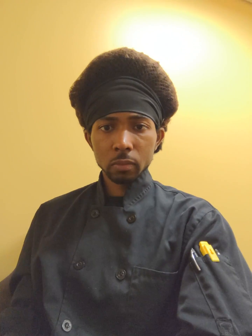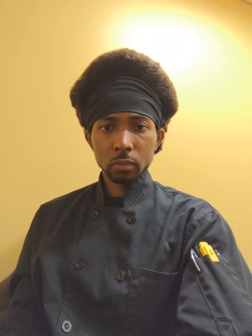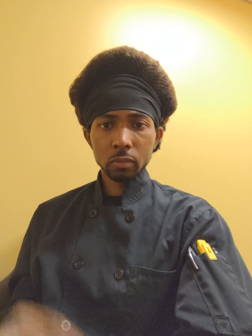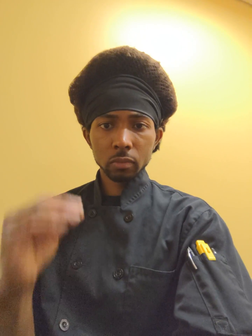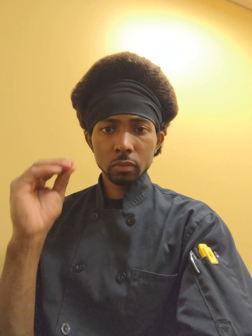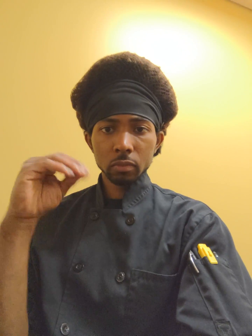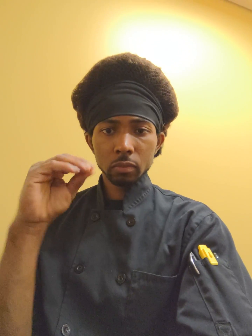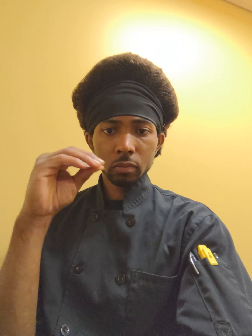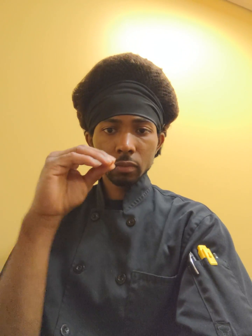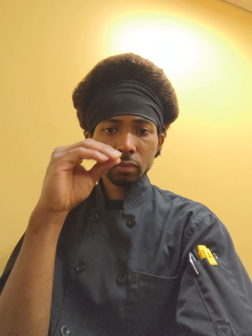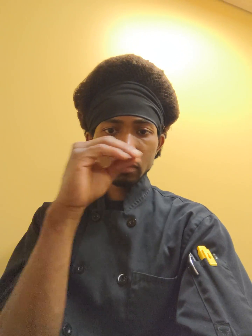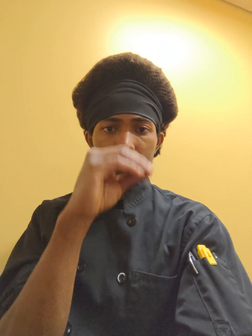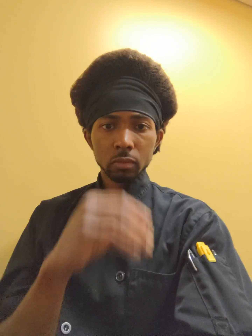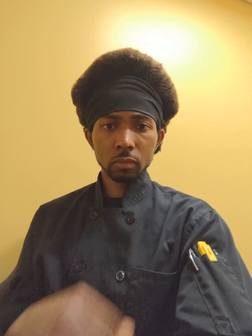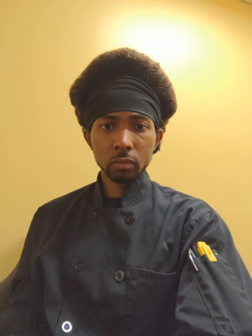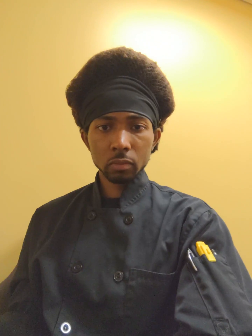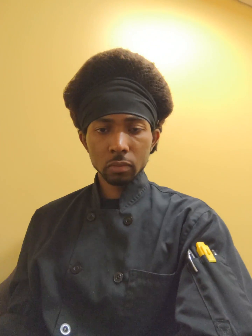dinosaur